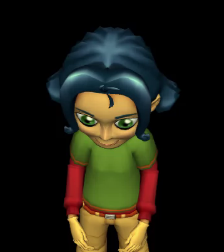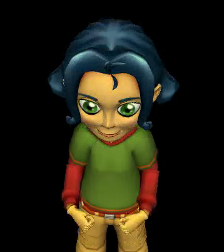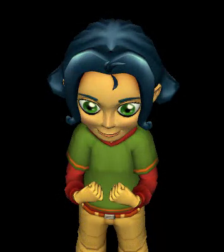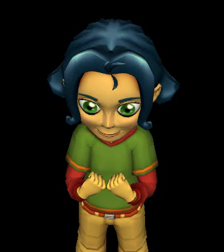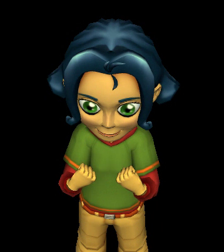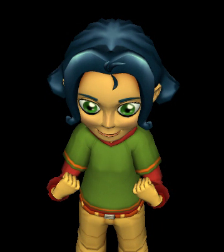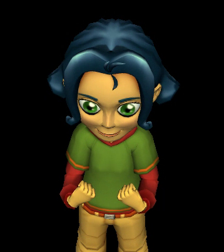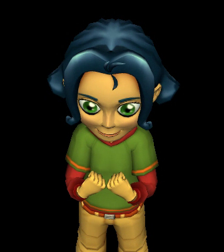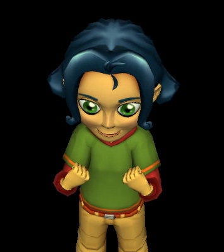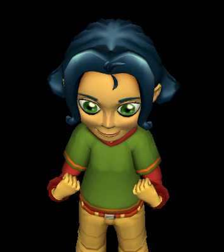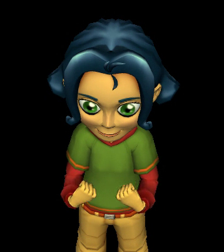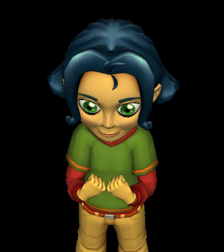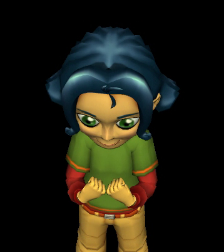إجراء